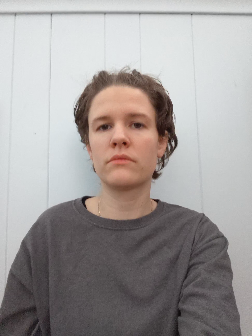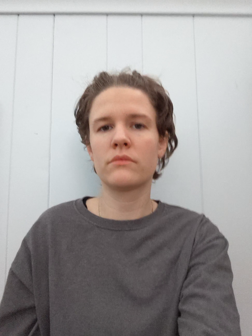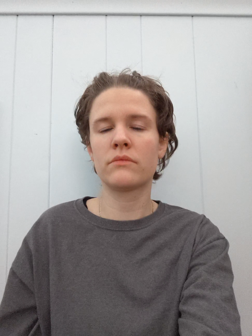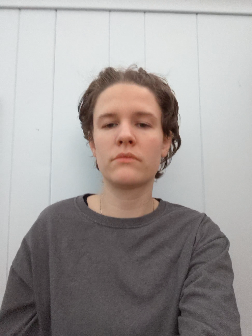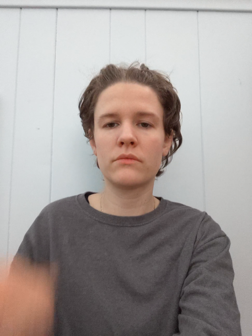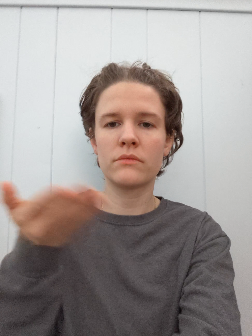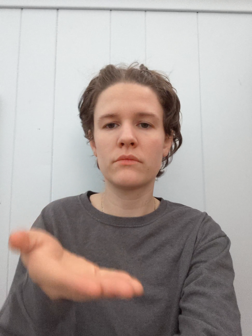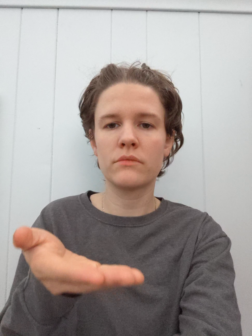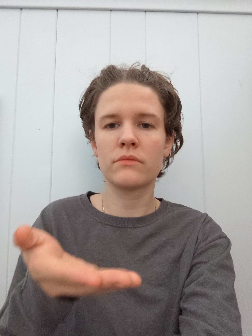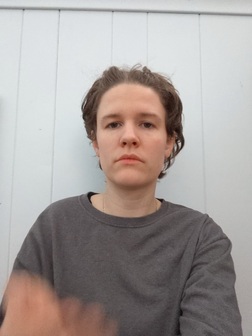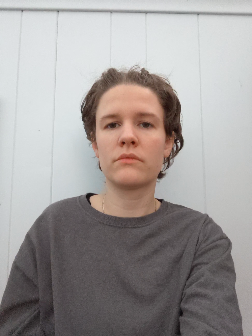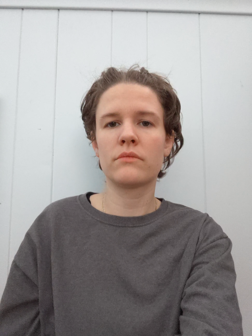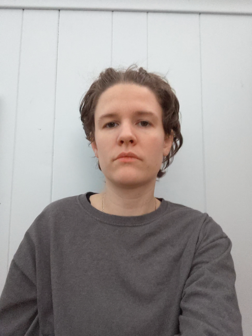there